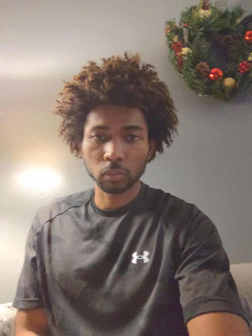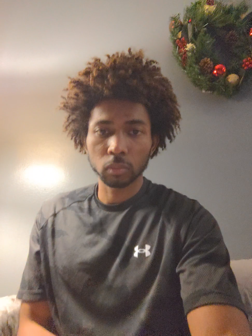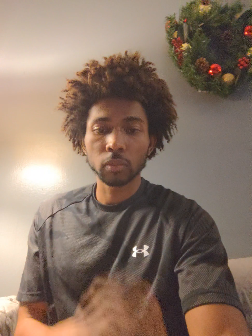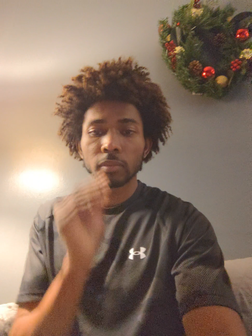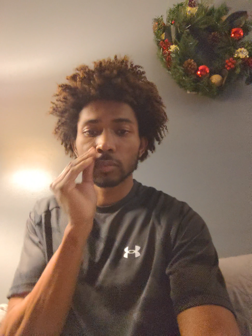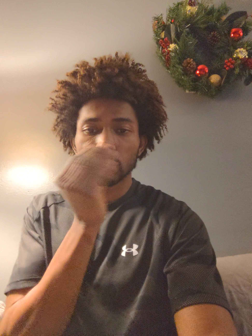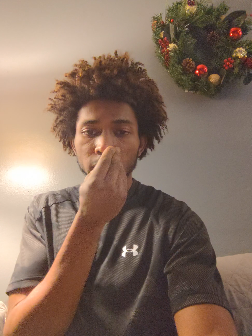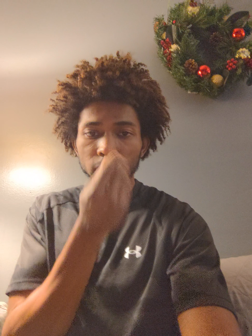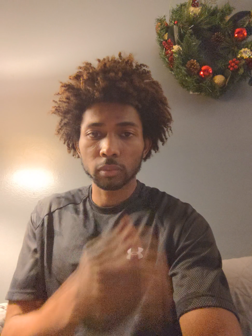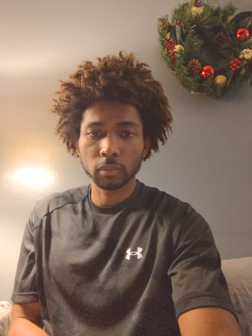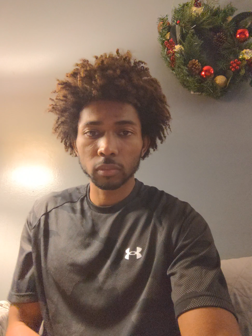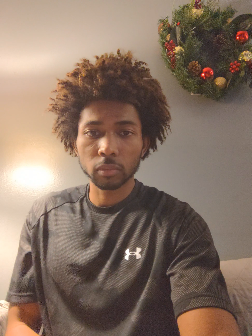flower